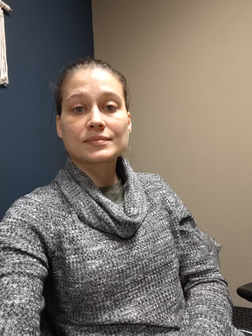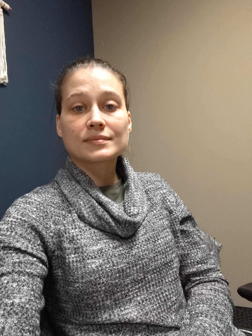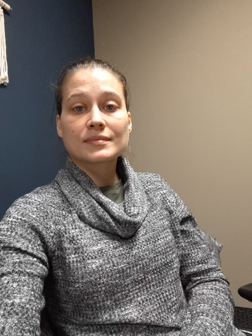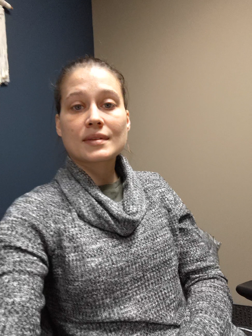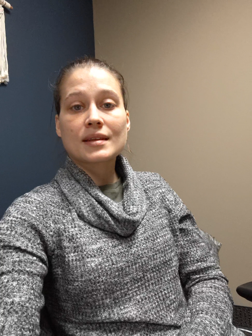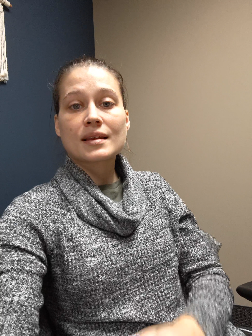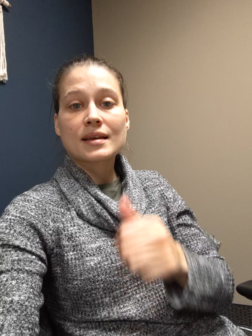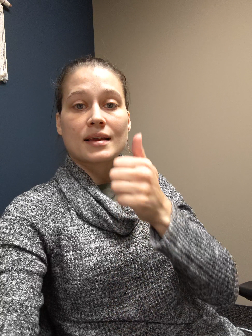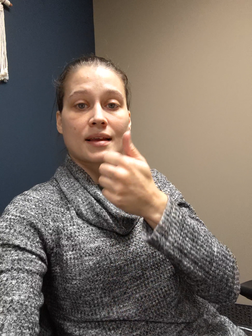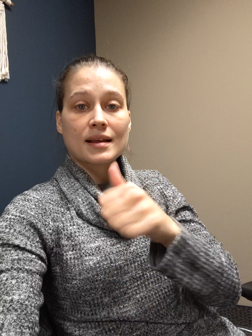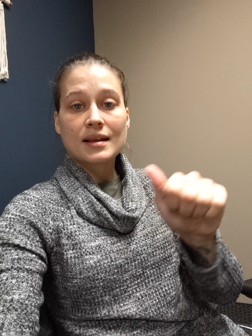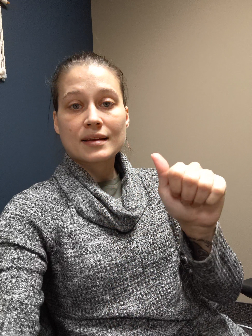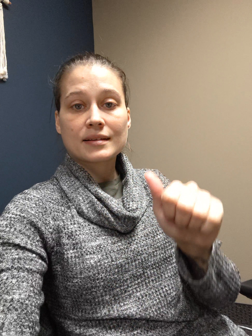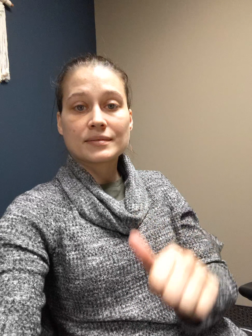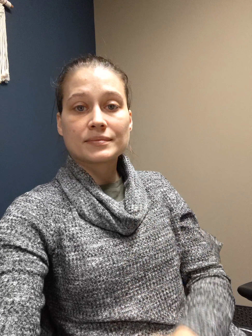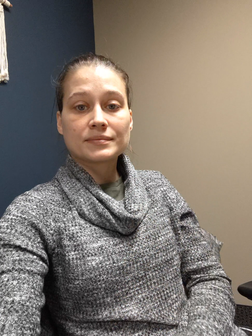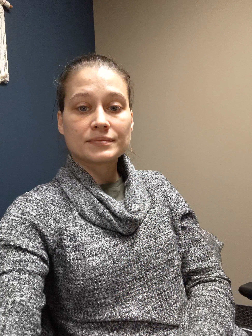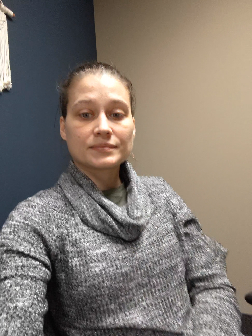any